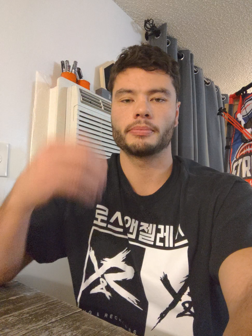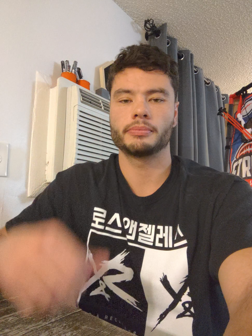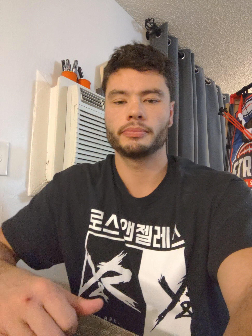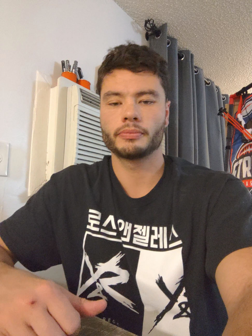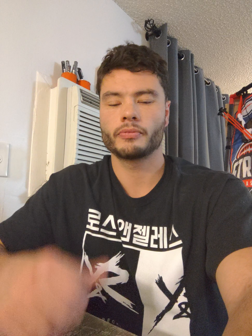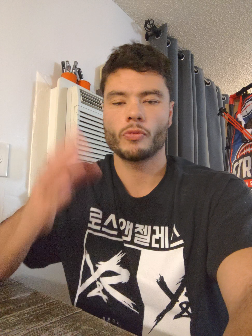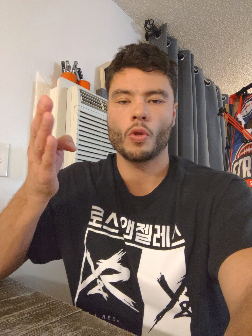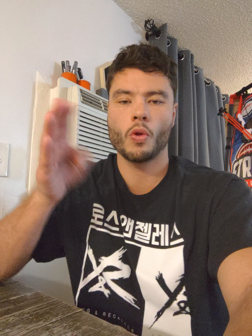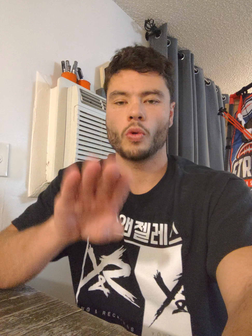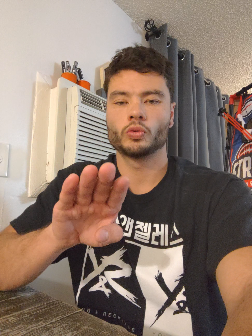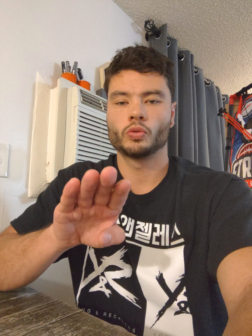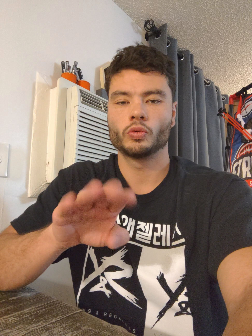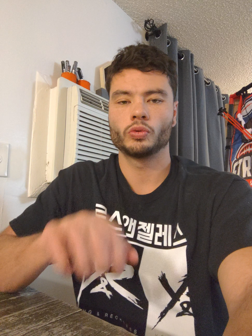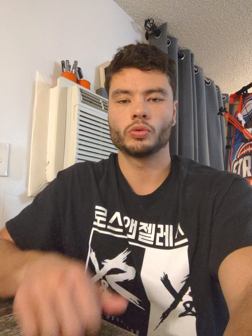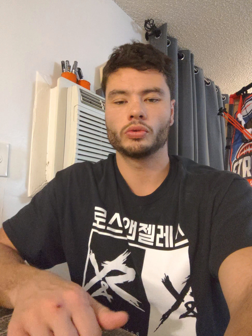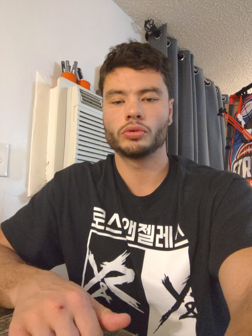close